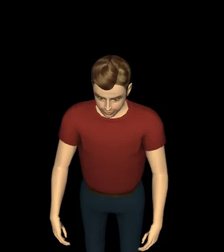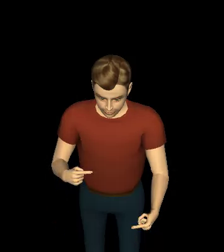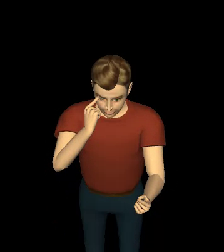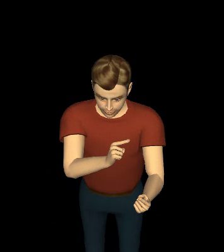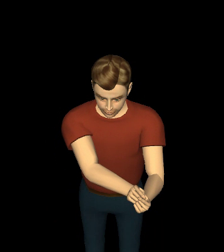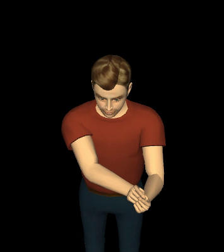موضوع